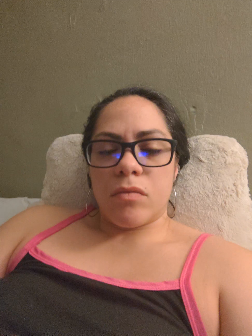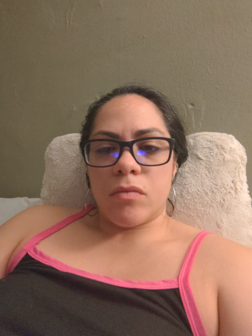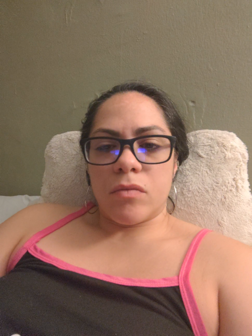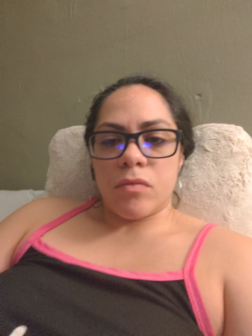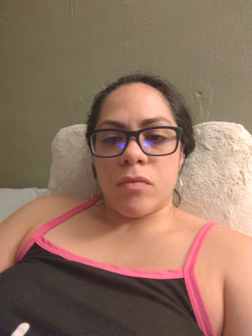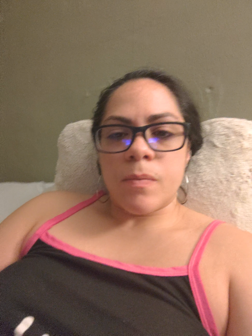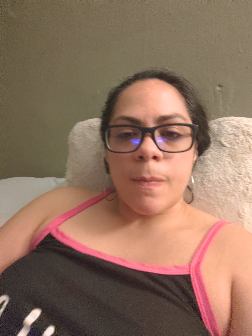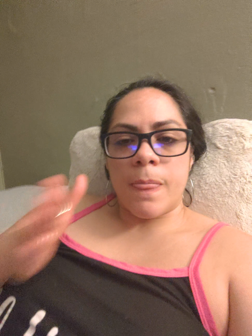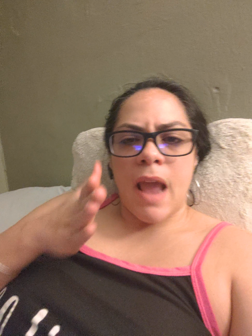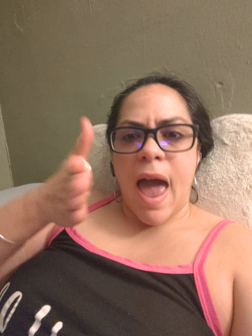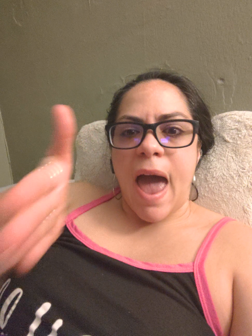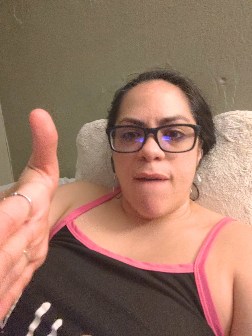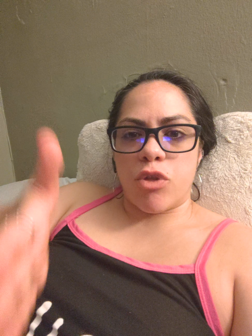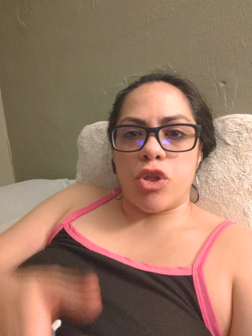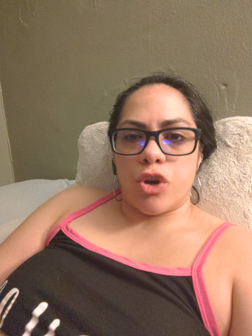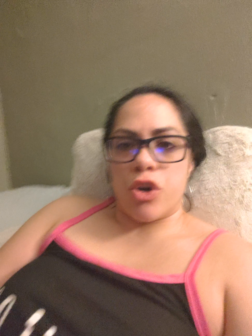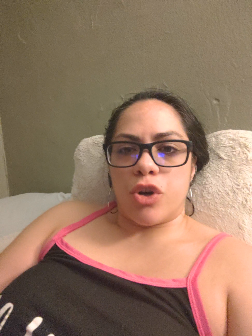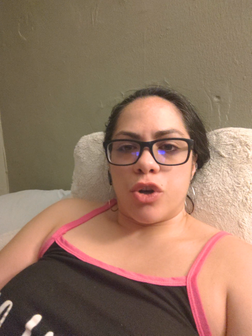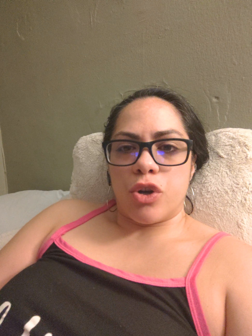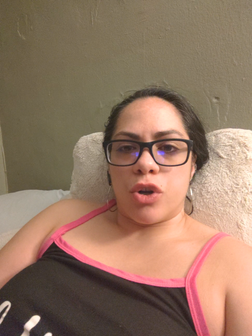after